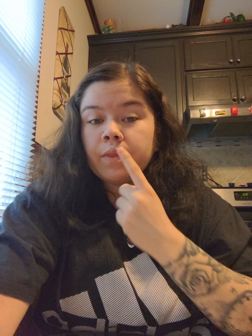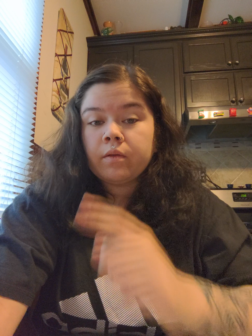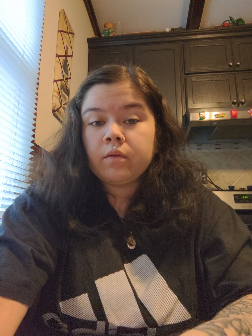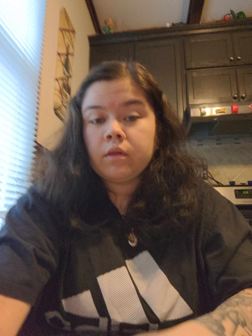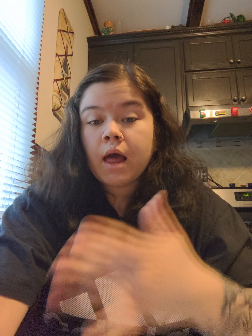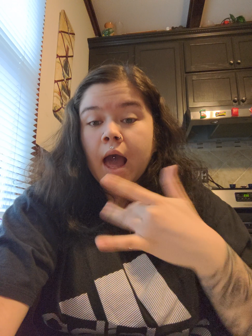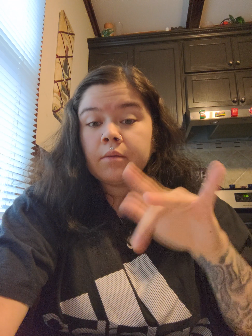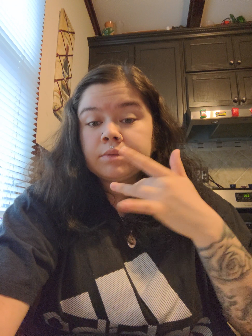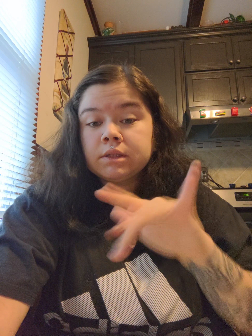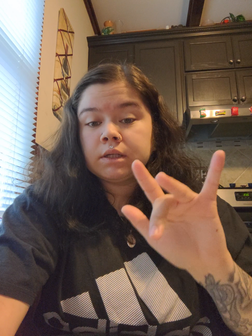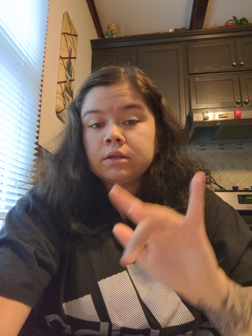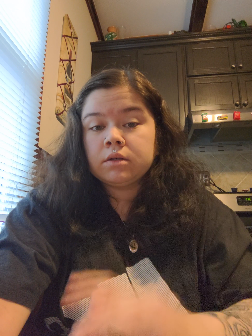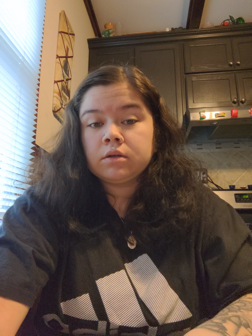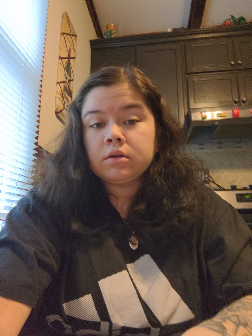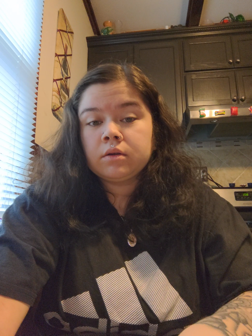empty